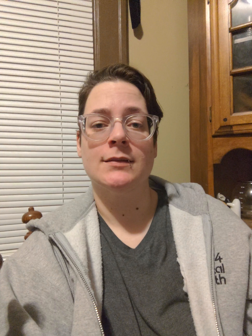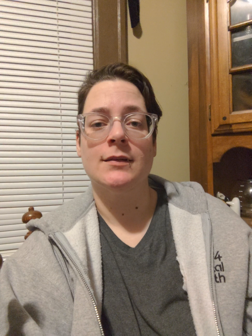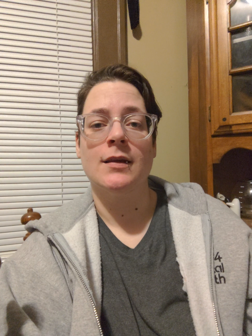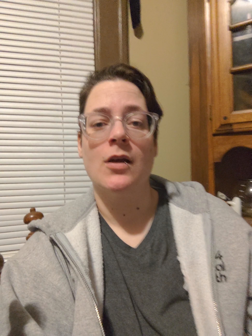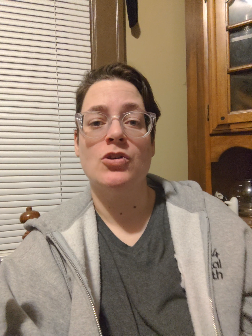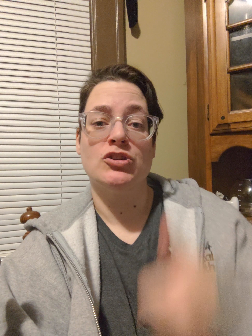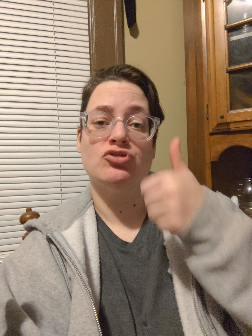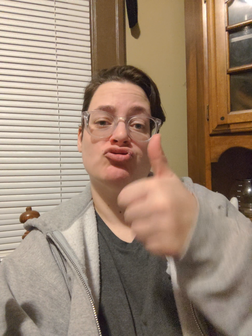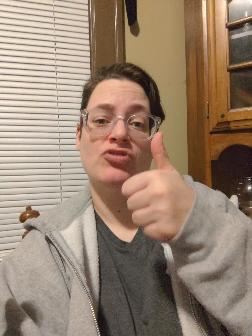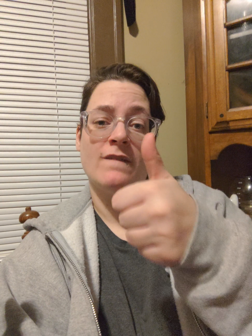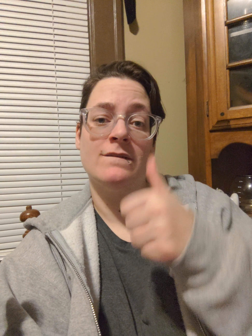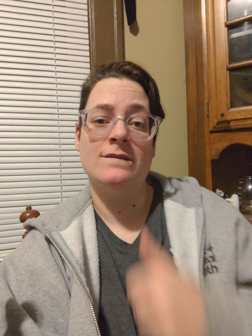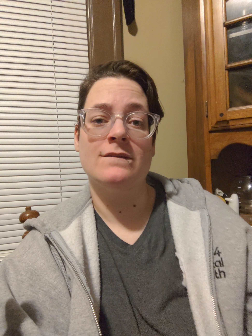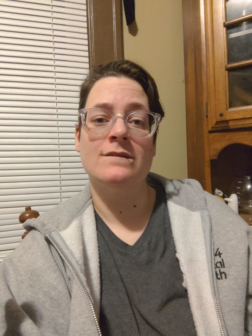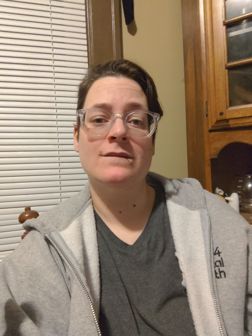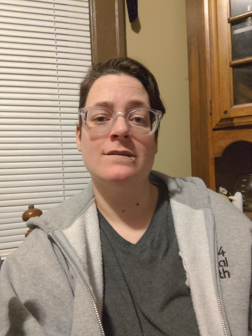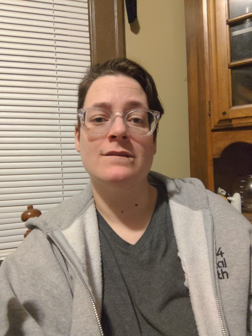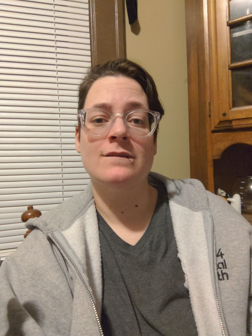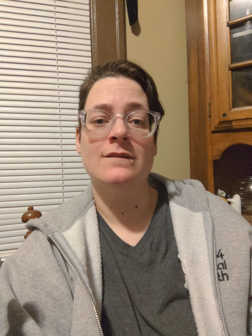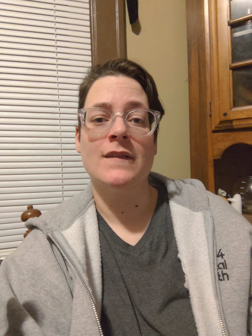yourself